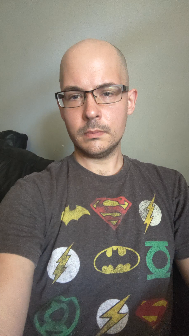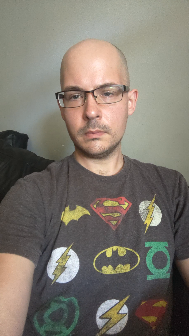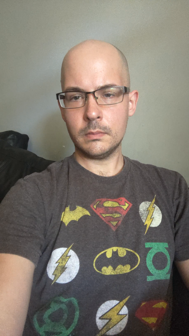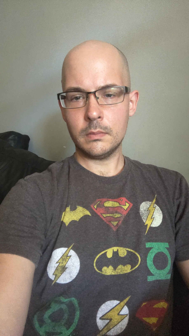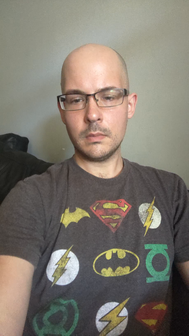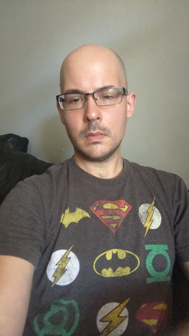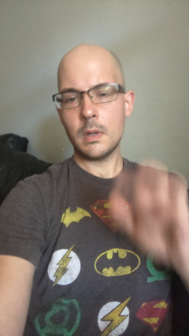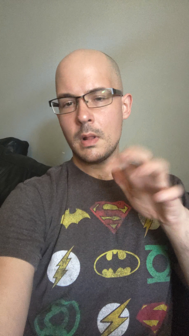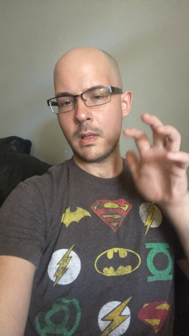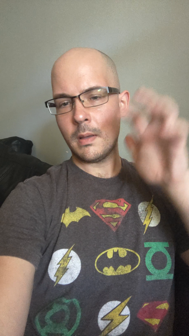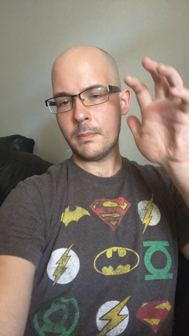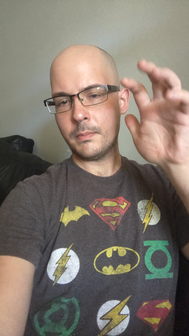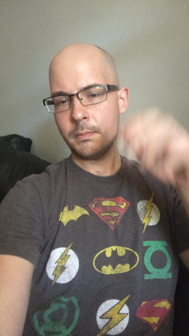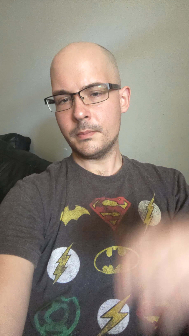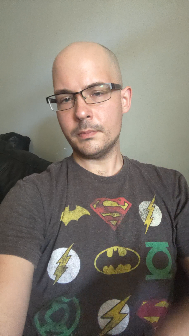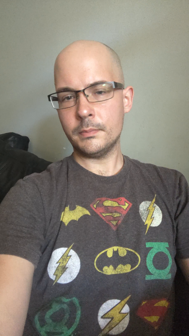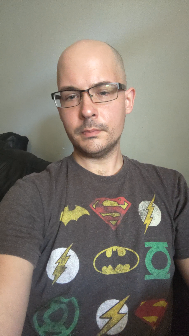climb